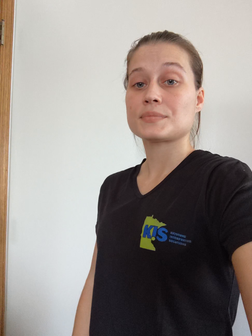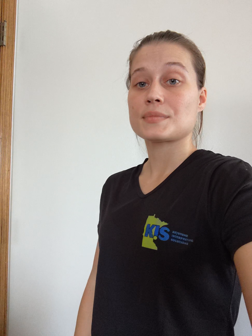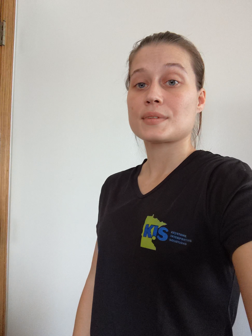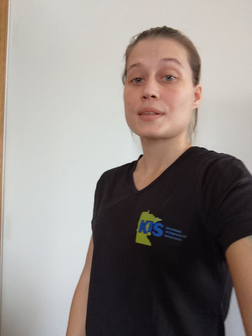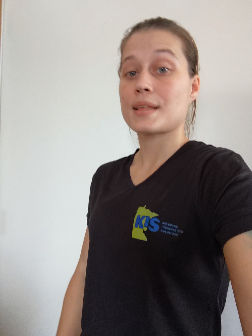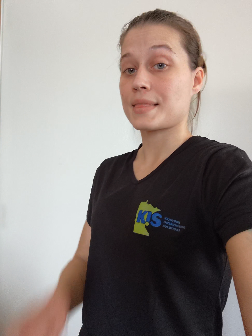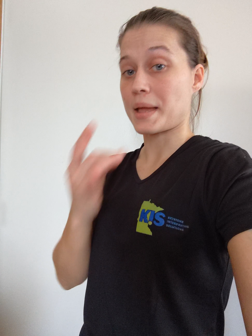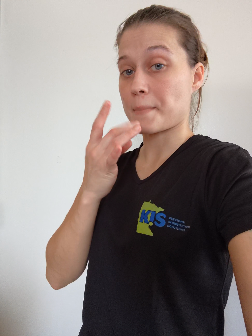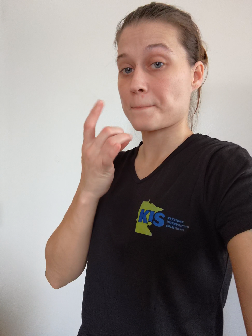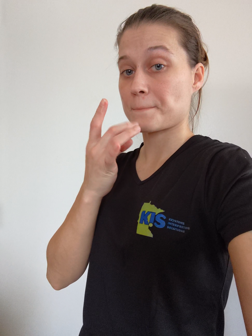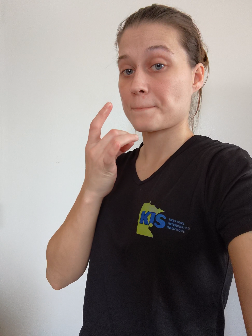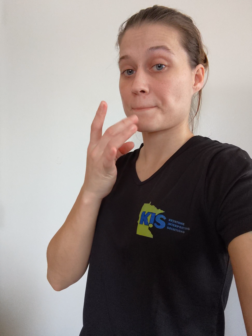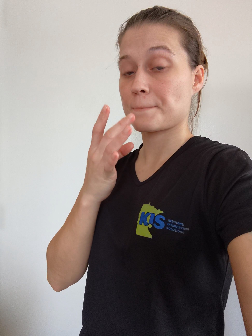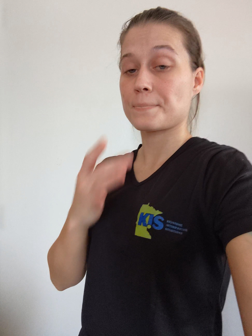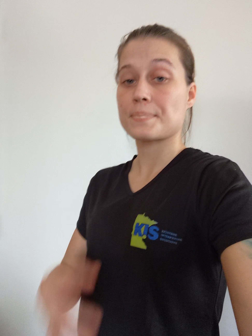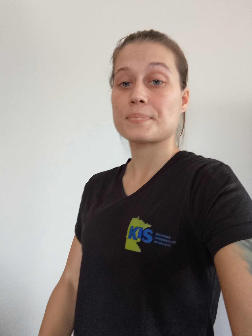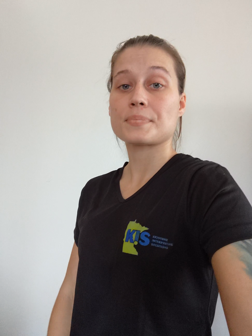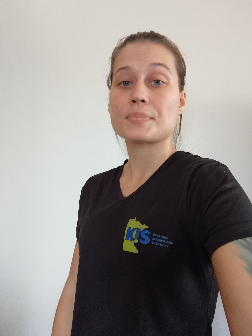lamp